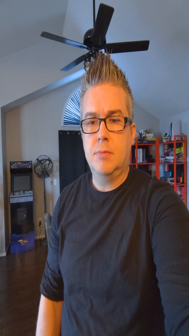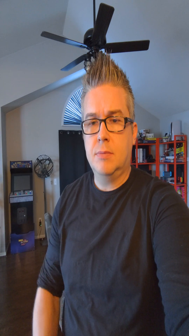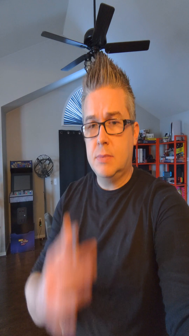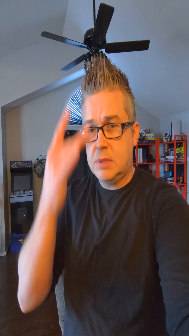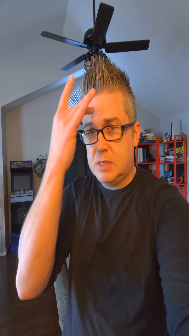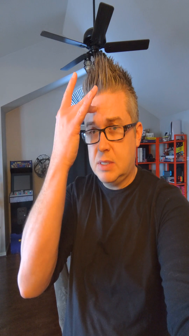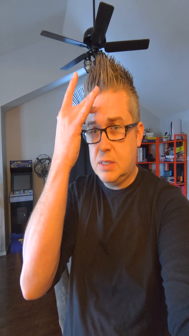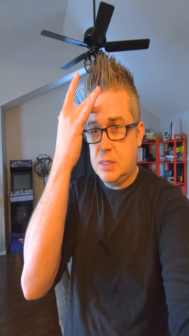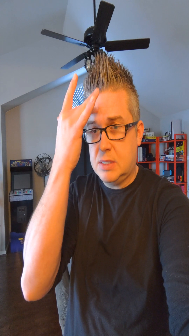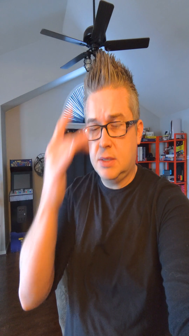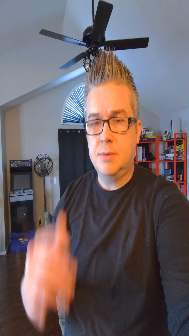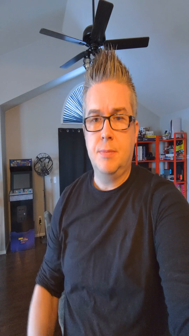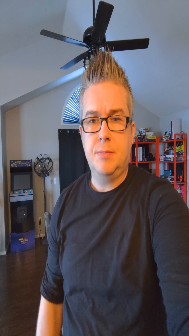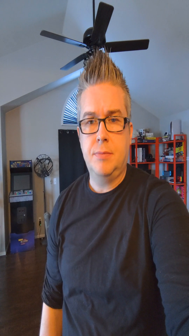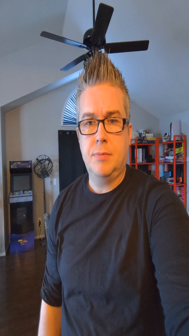sick